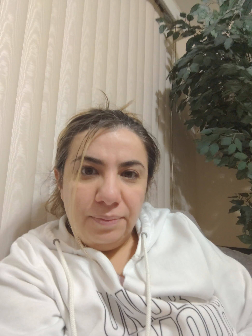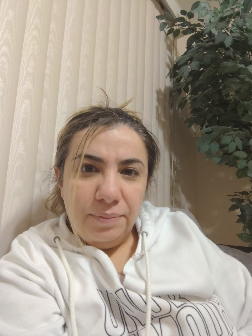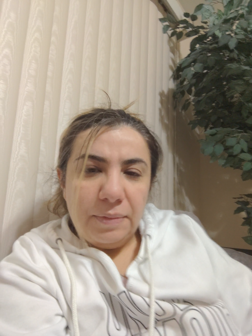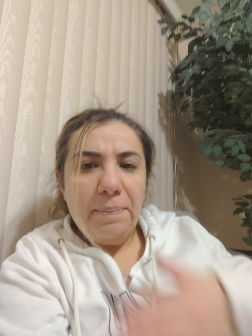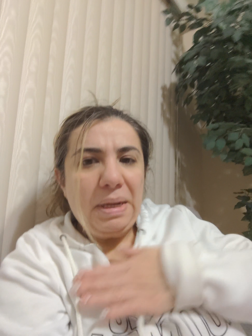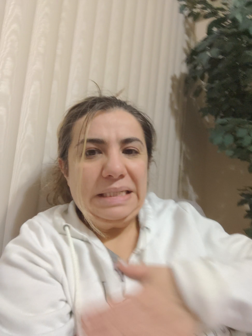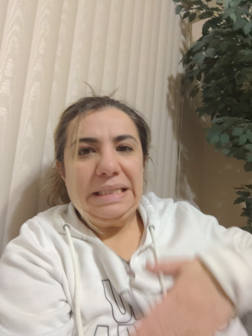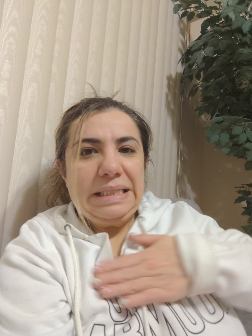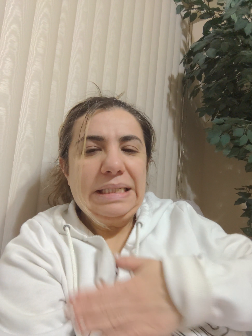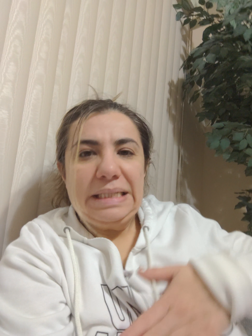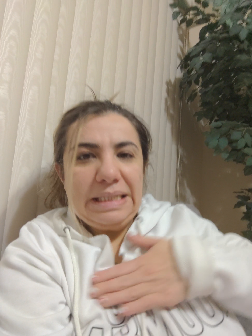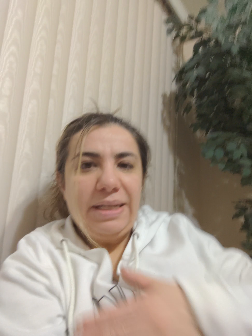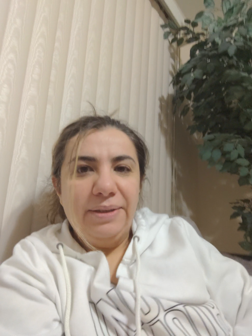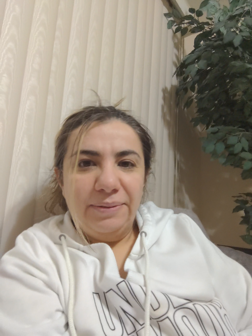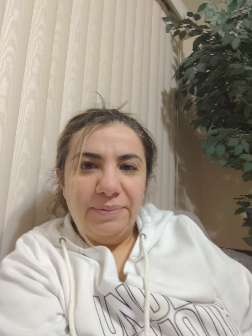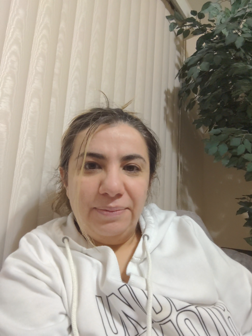please